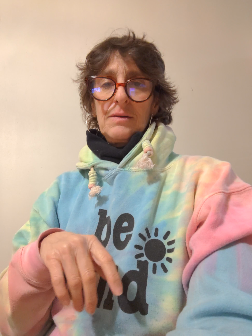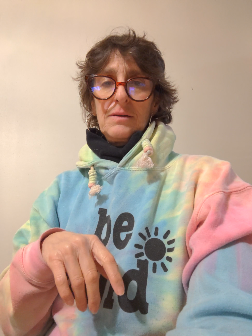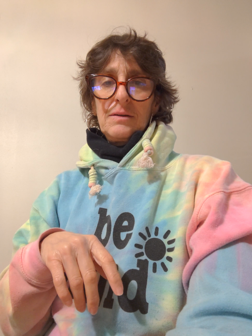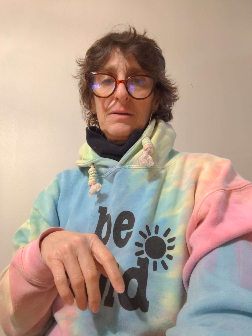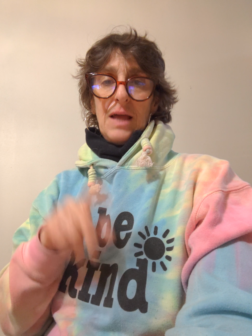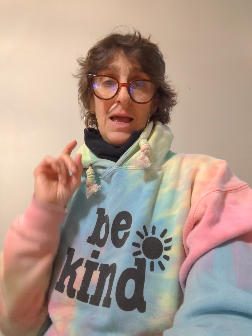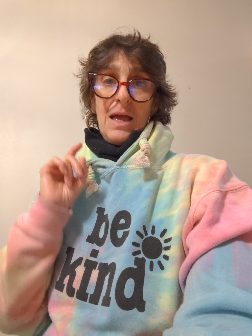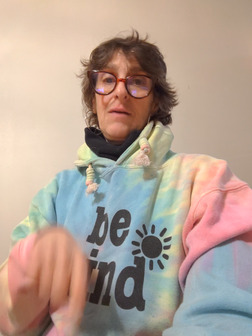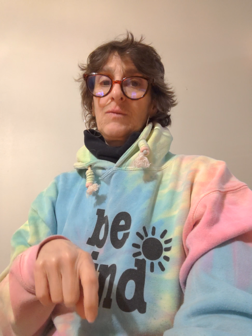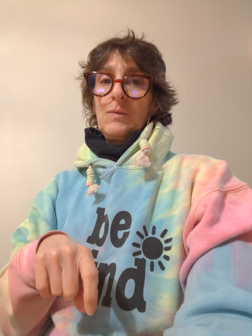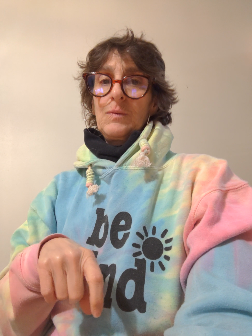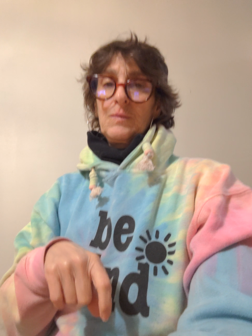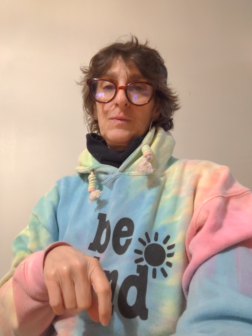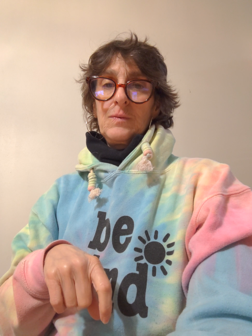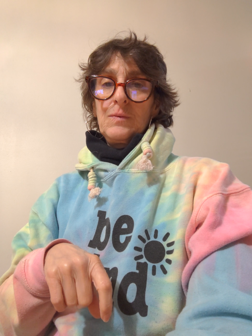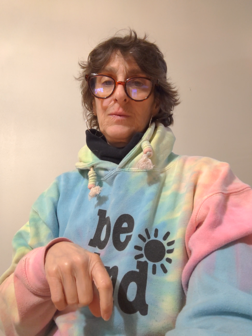have to